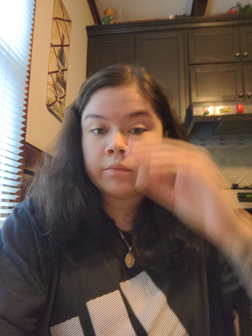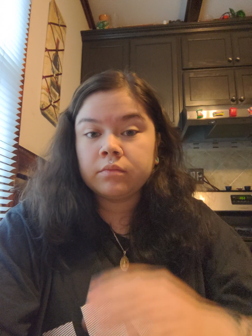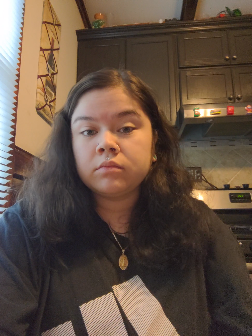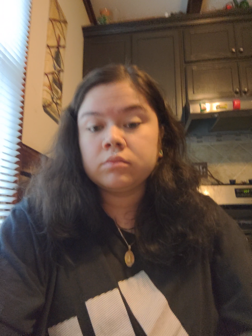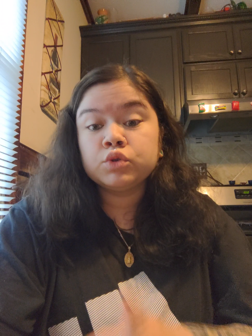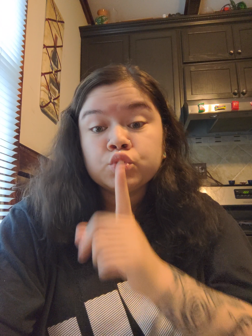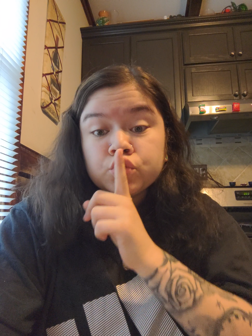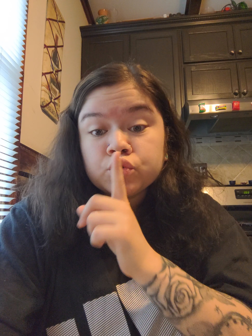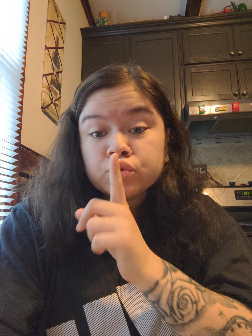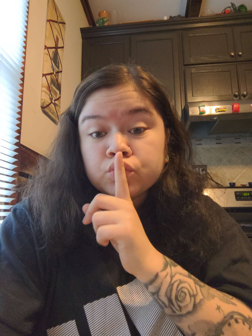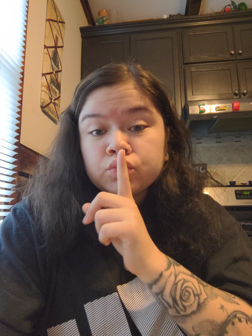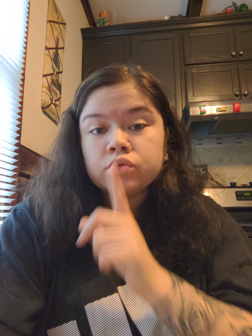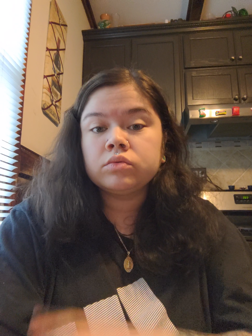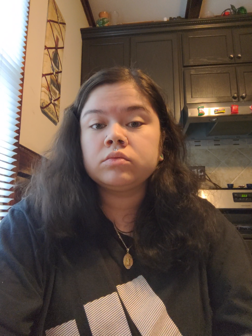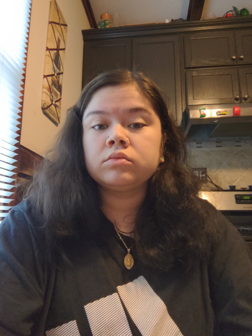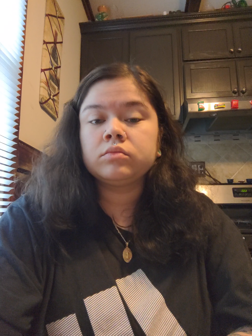shhh